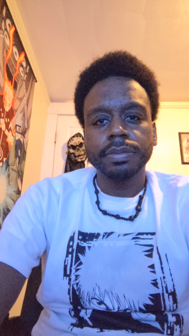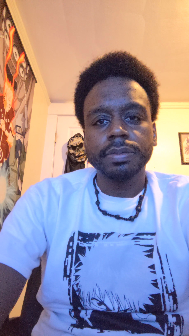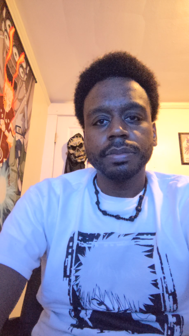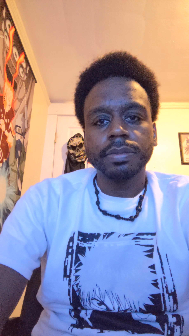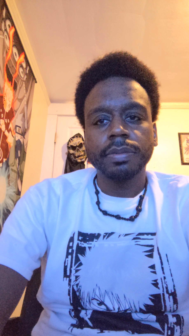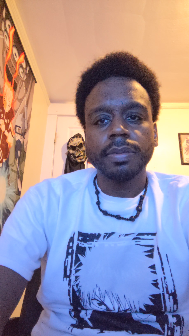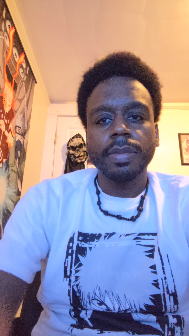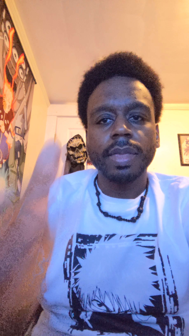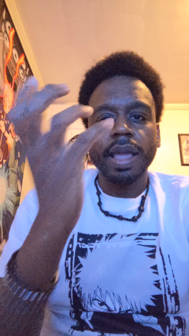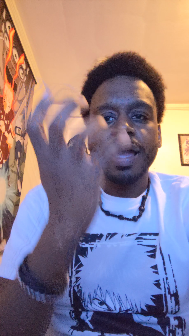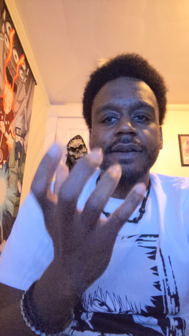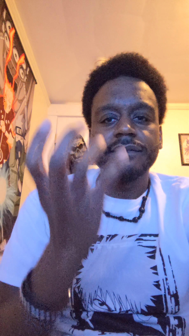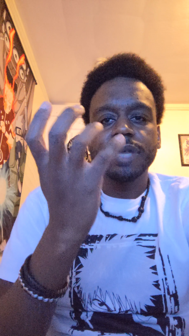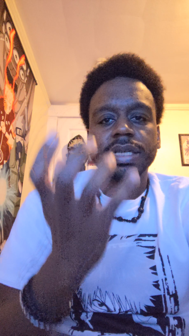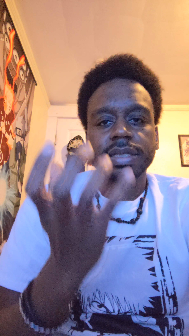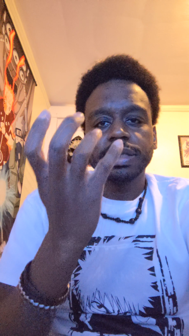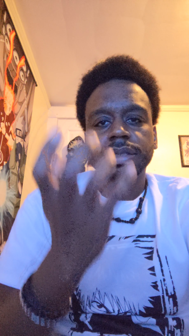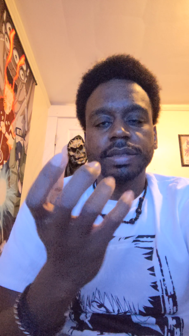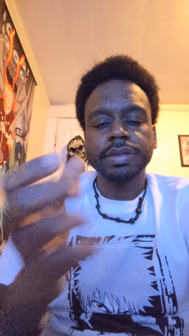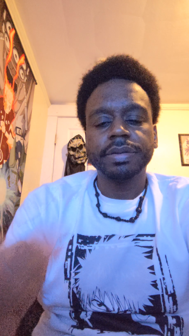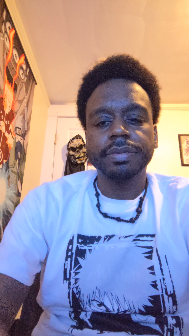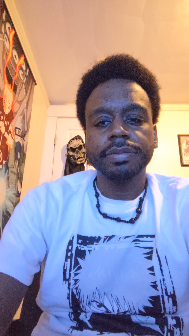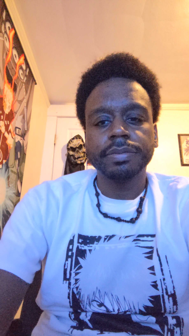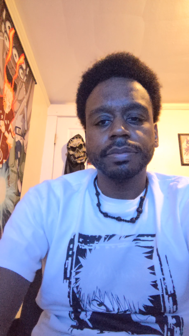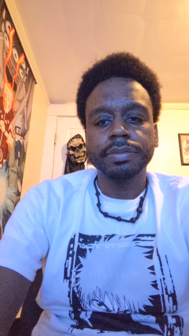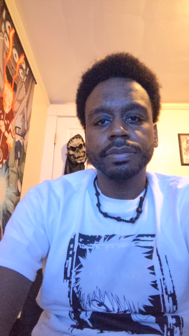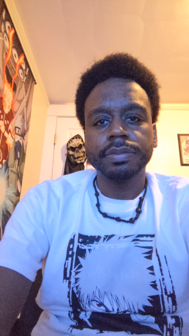heavy